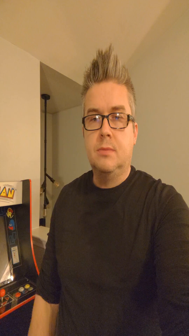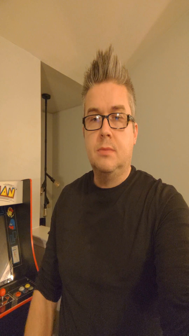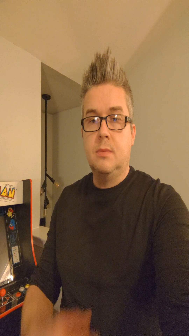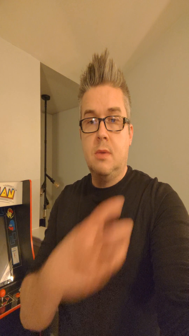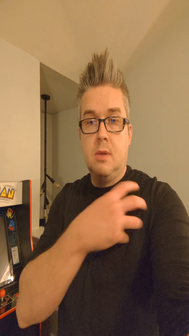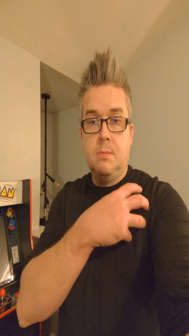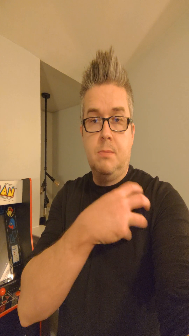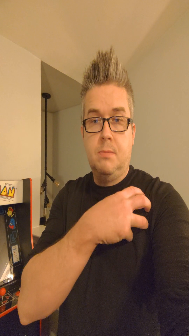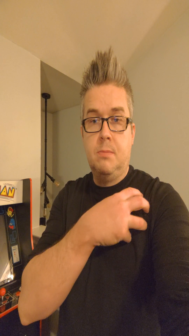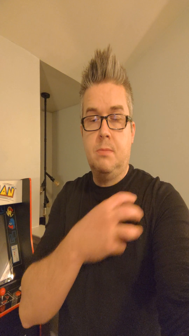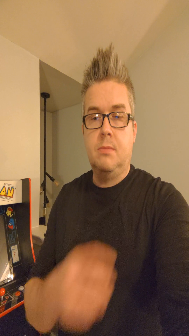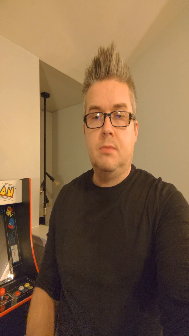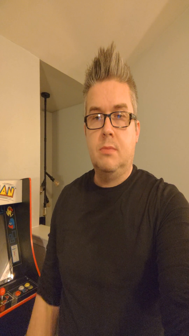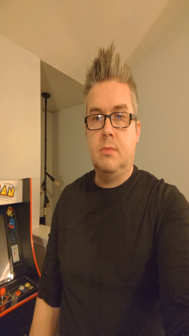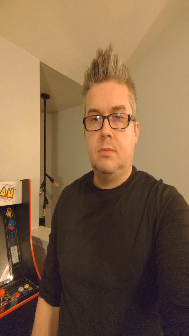police